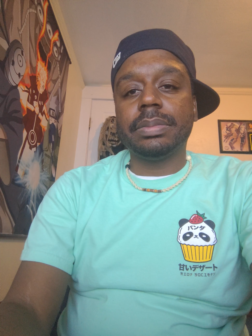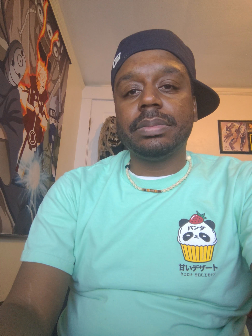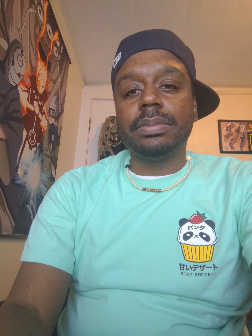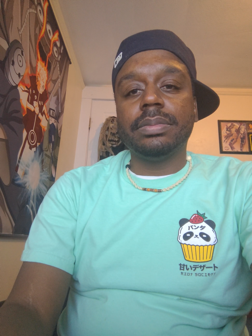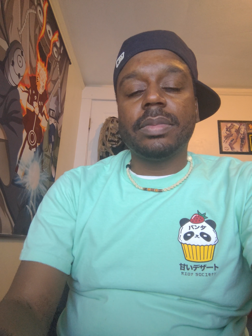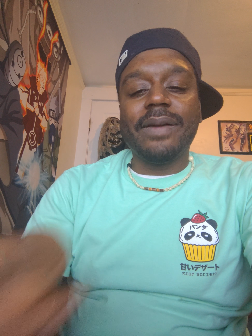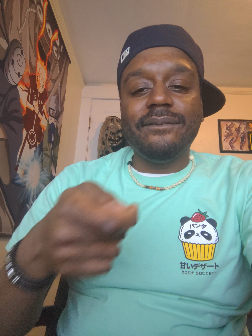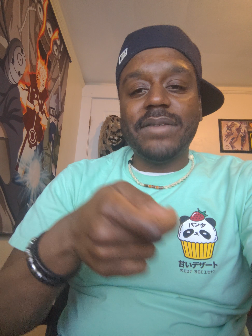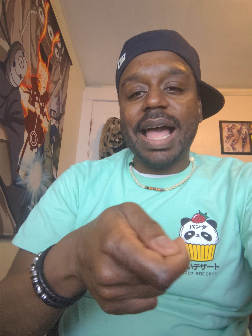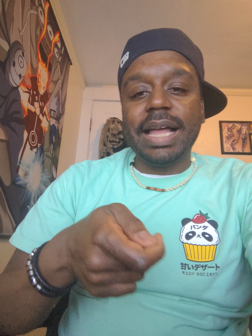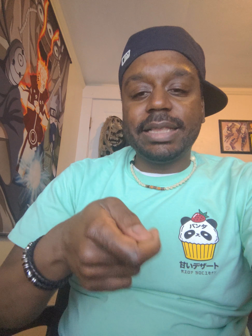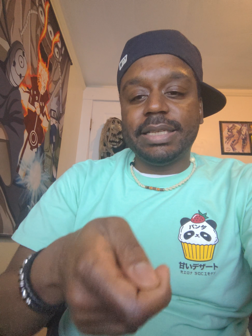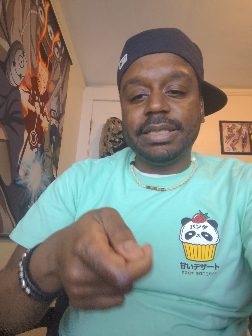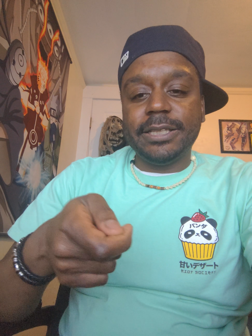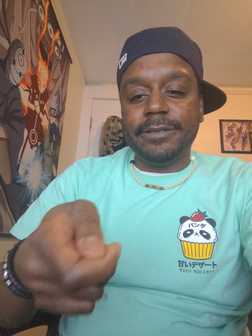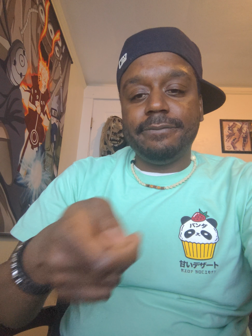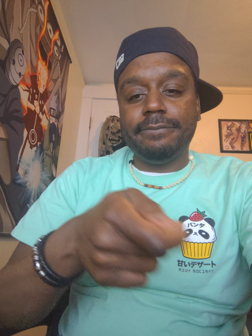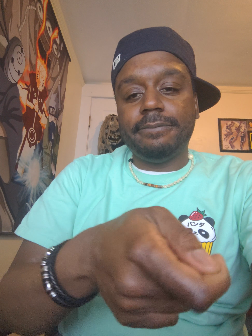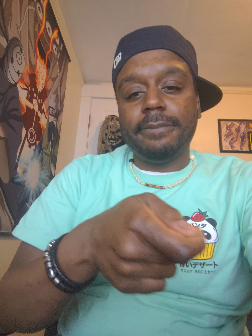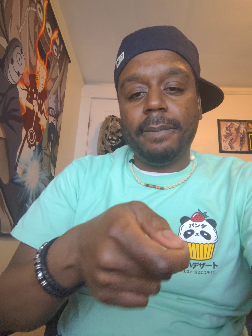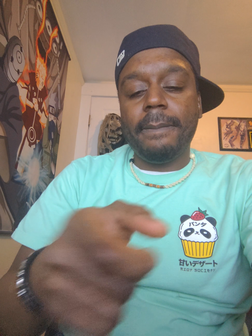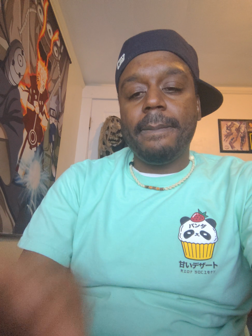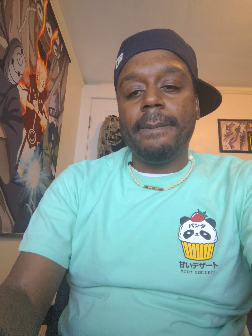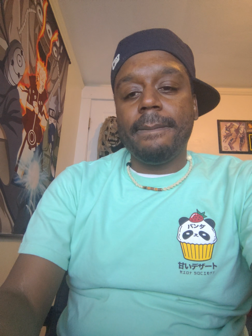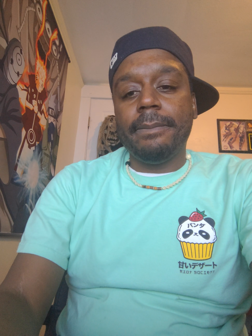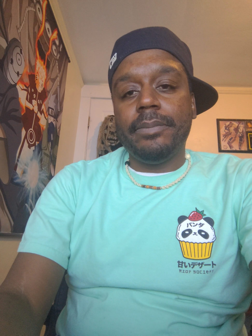vacuum